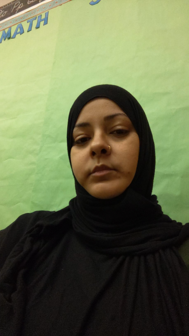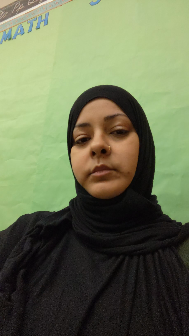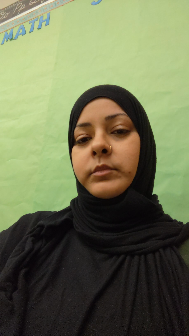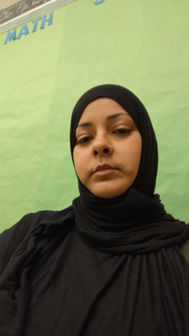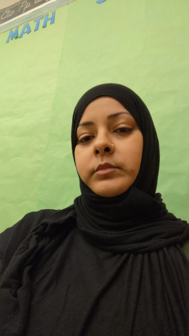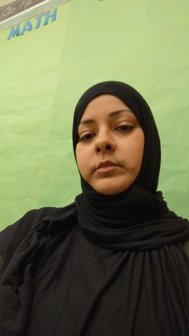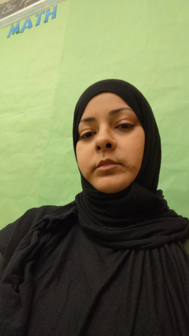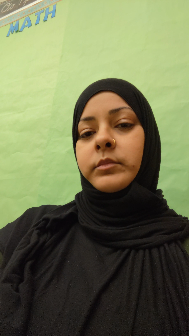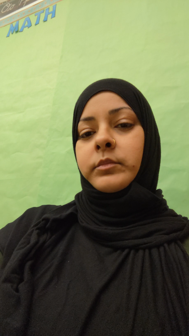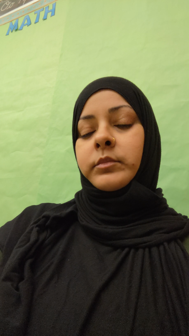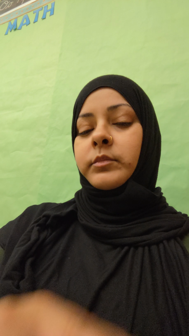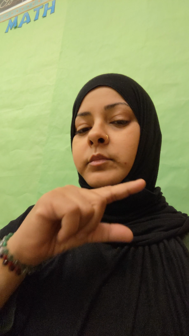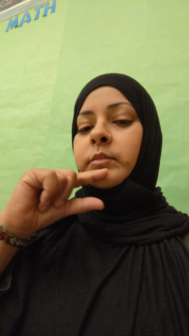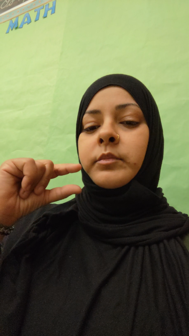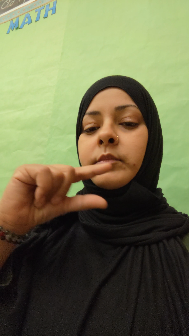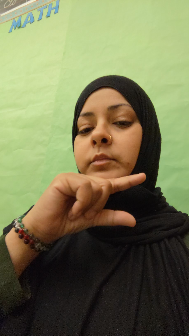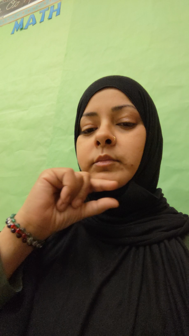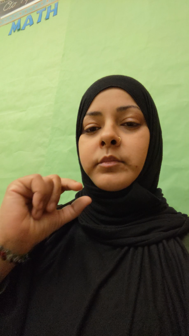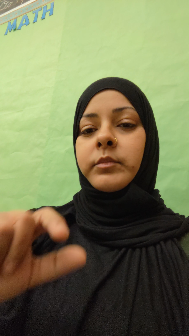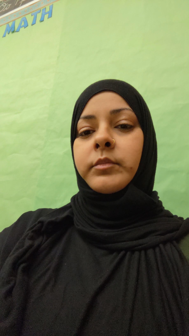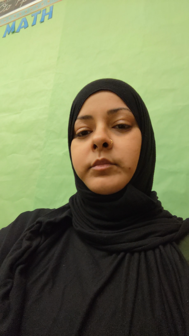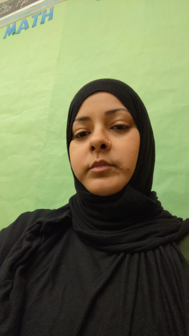glue